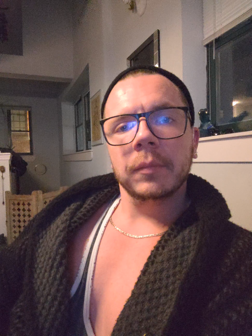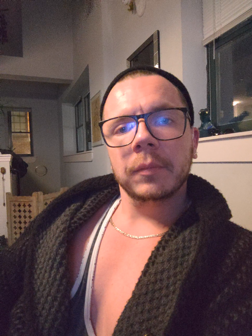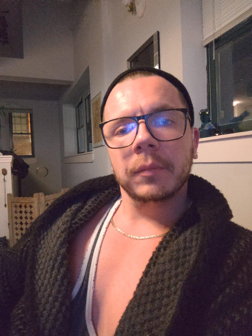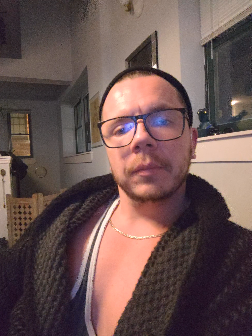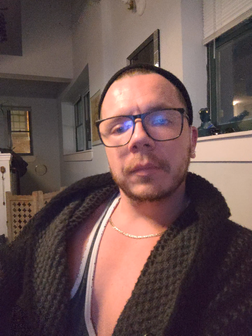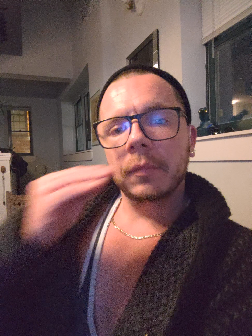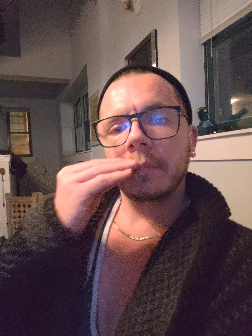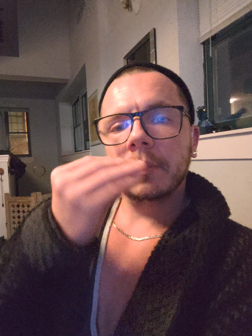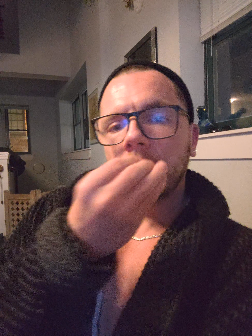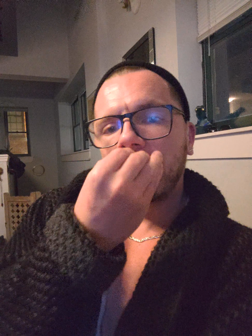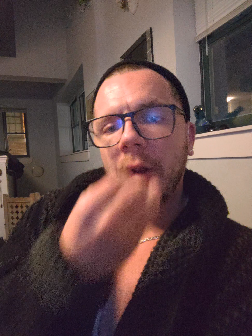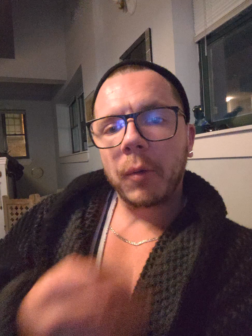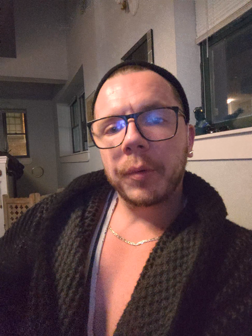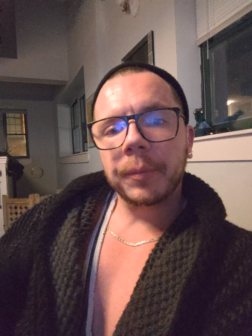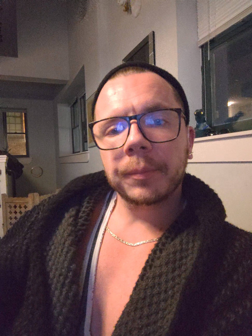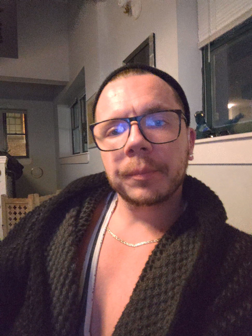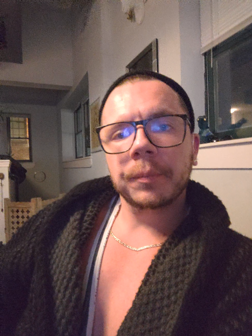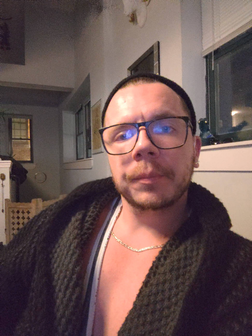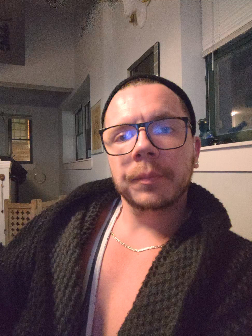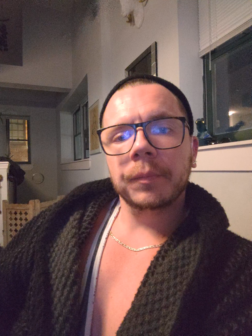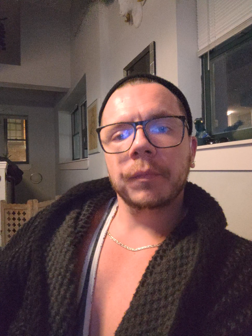flower